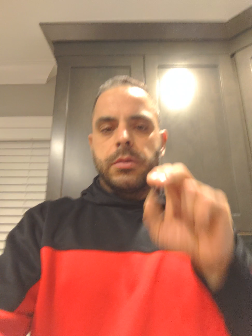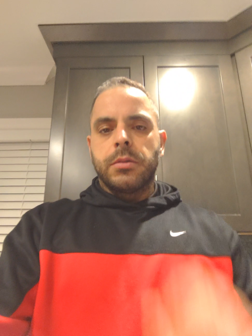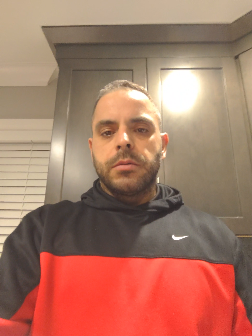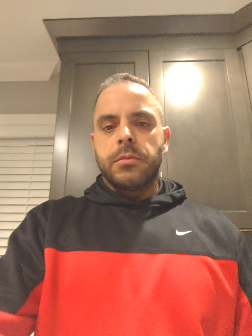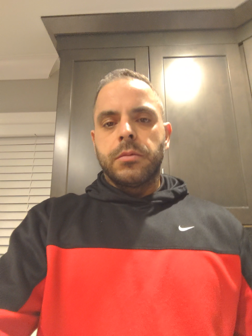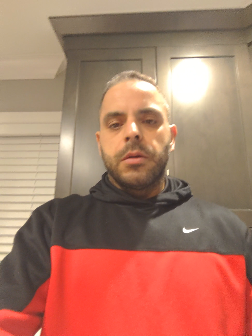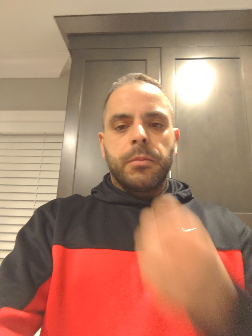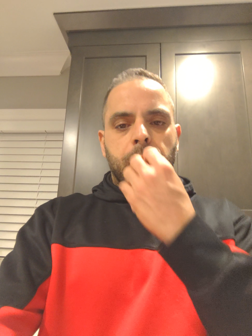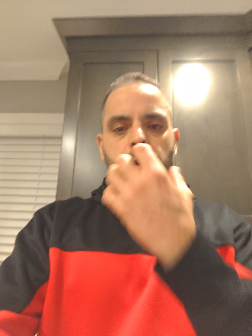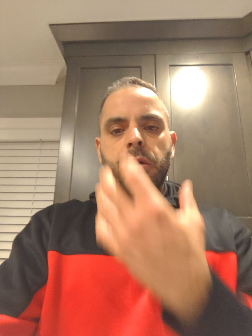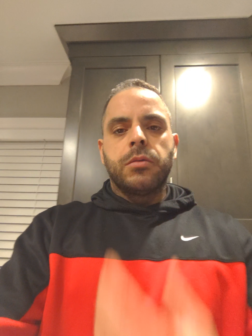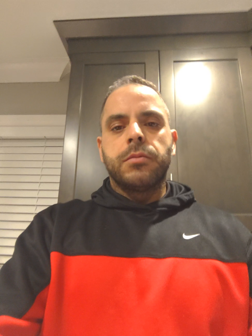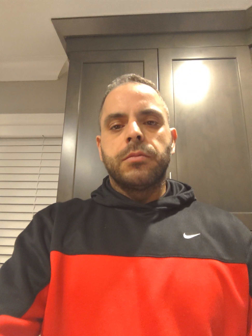blow